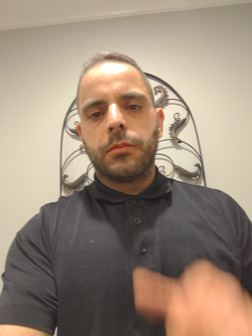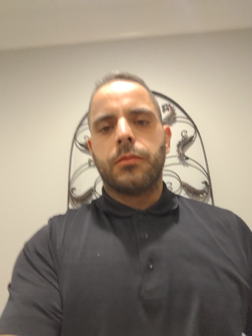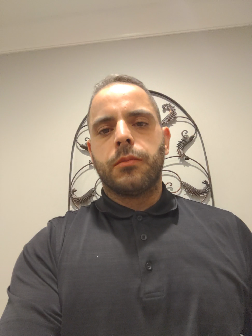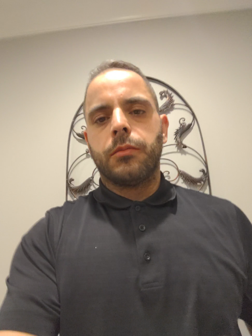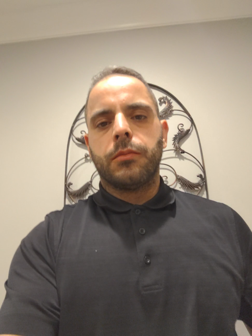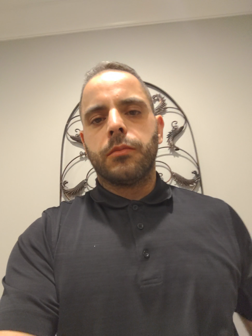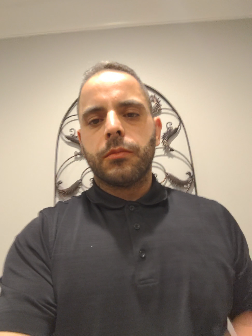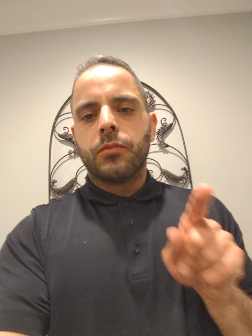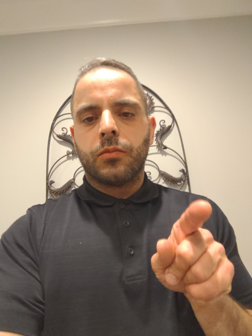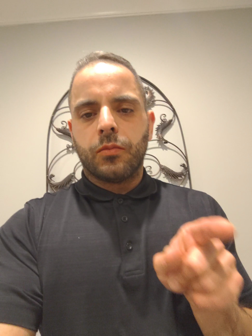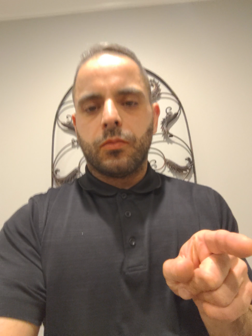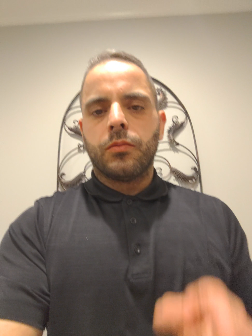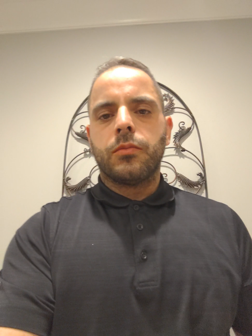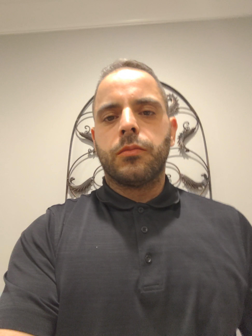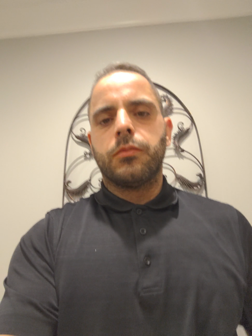he/she/it